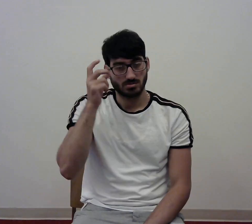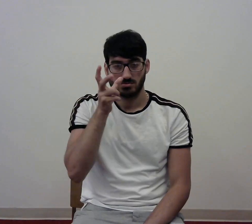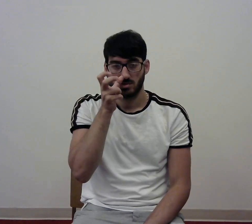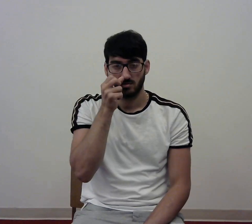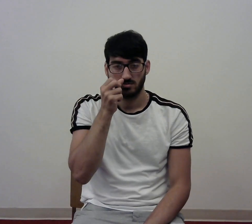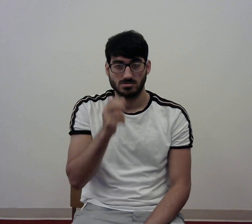ağrımaq